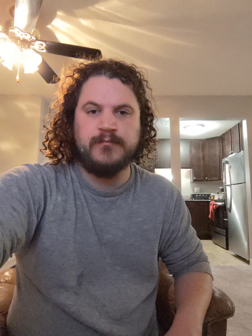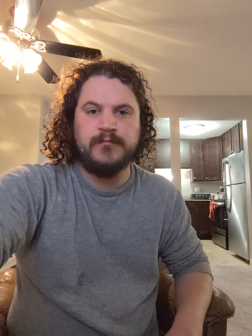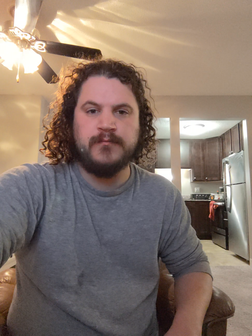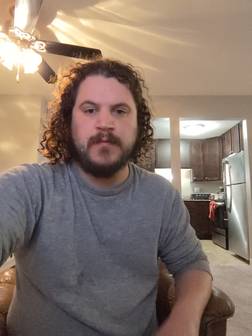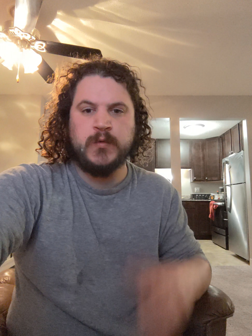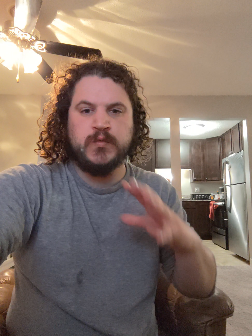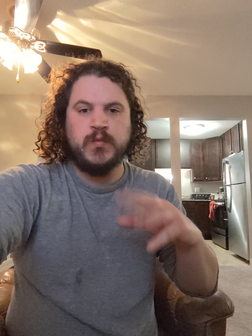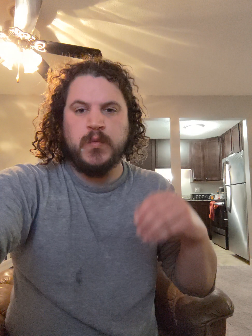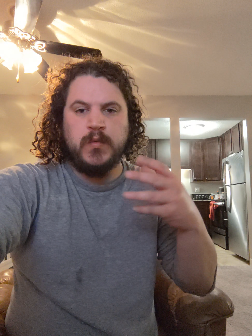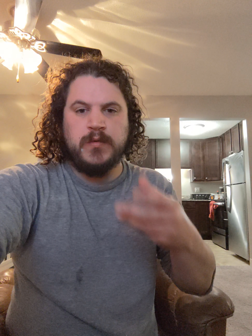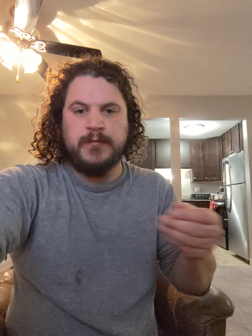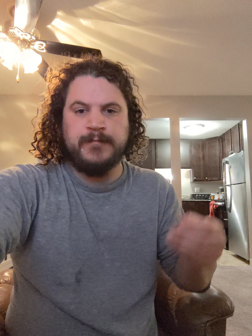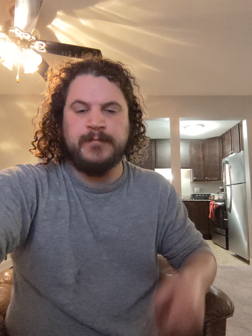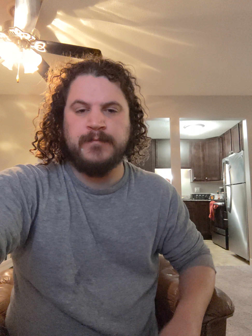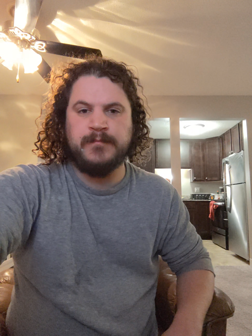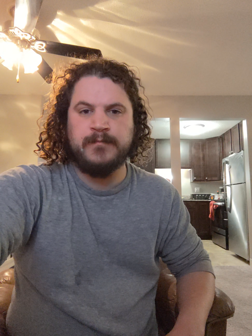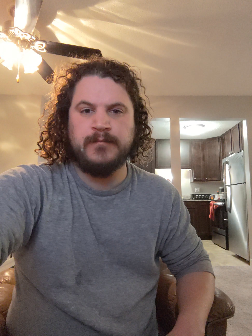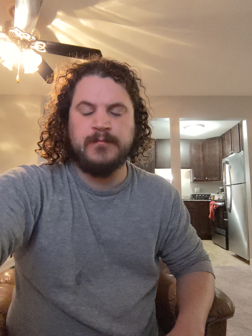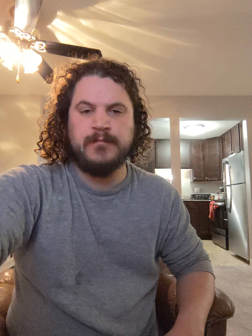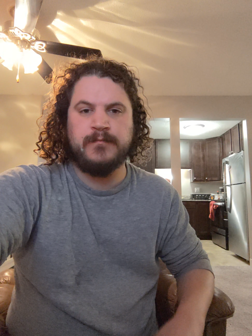story